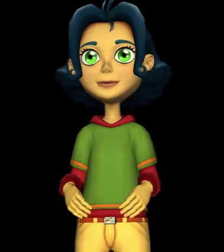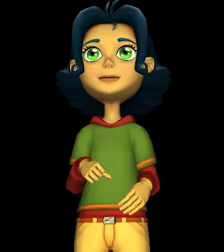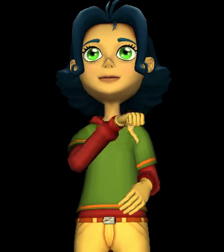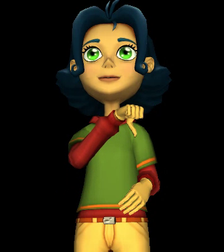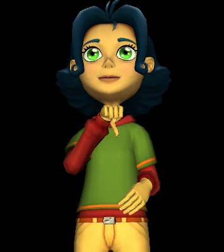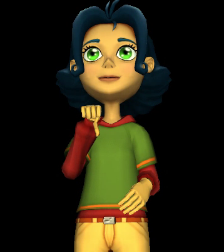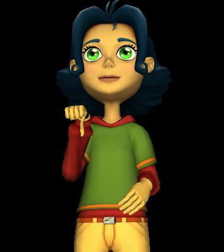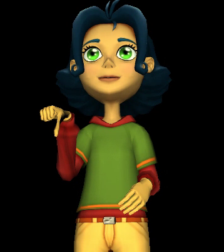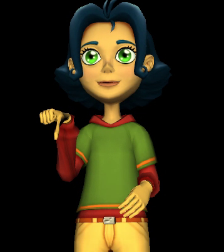يسقي